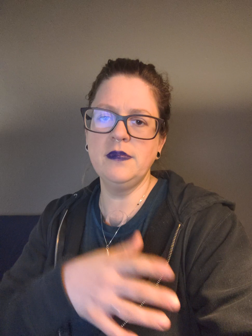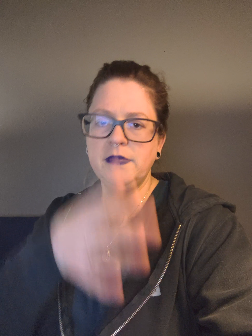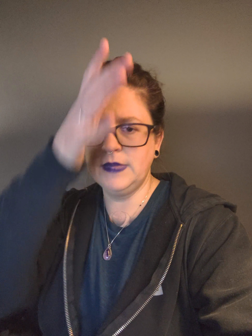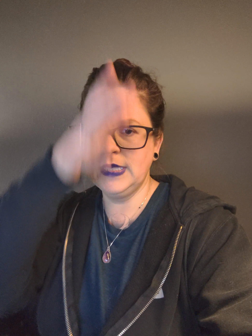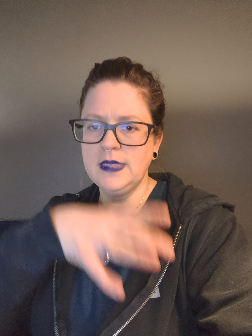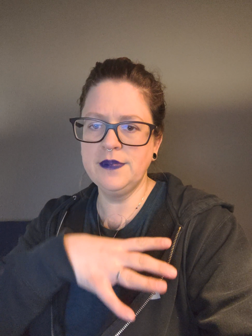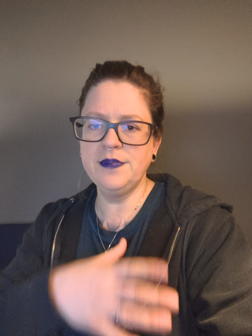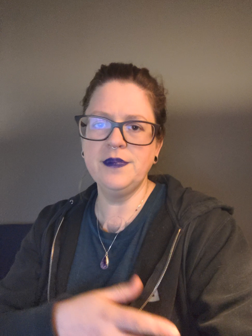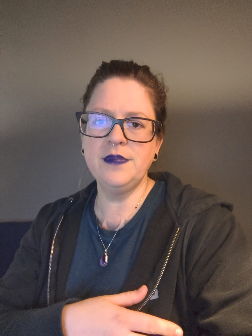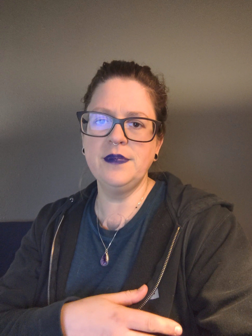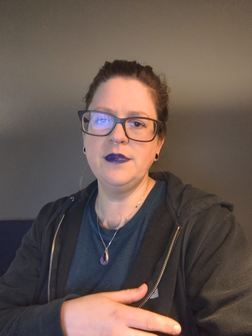man